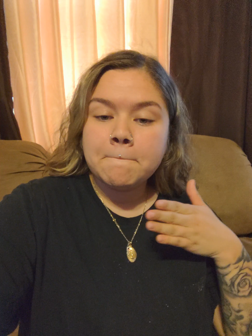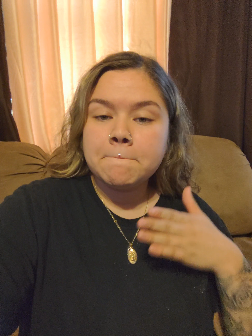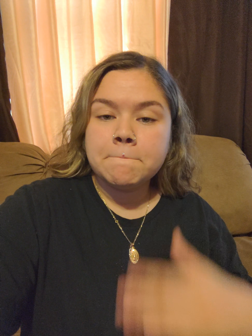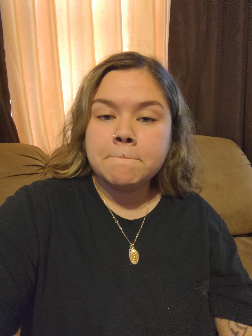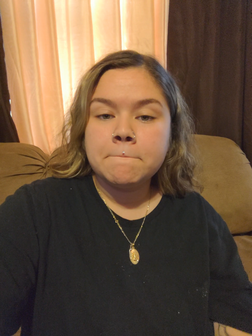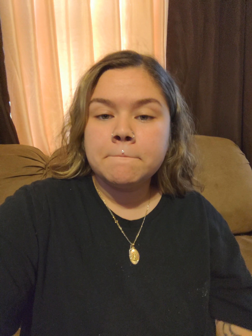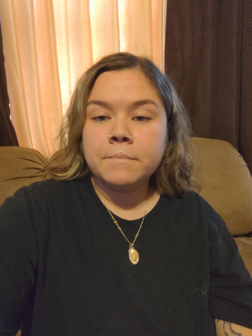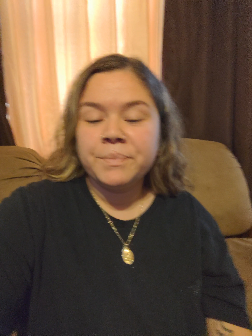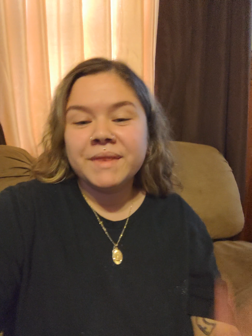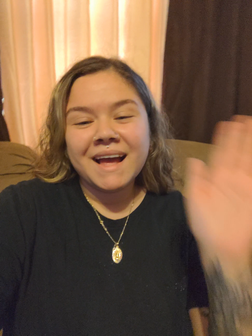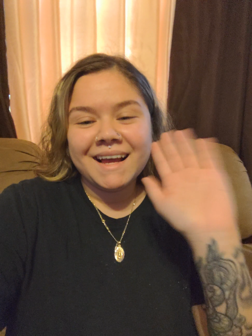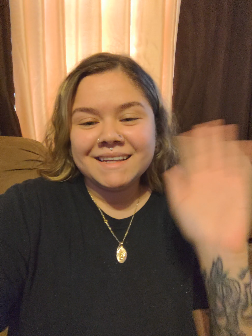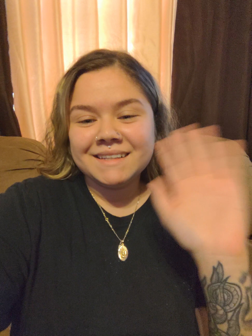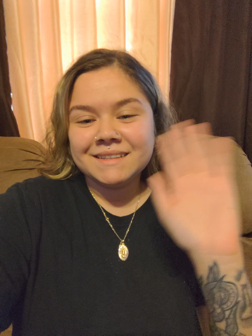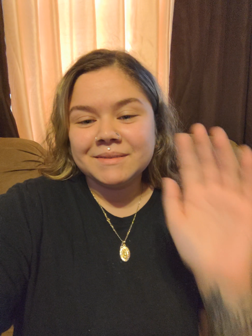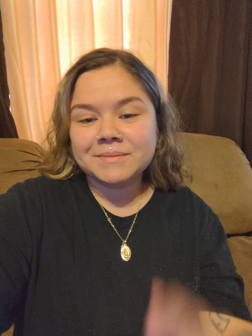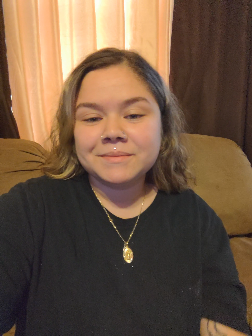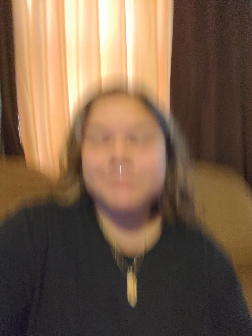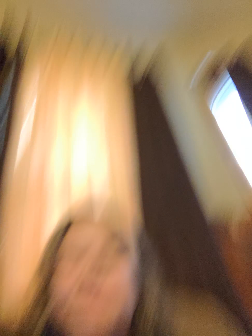hi